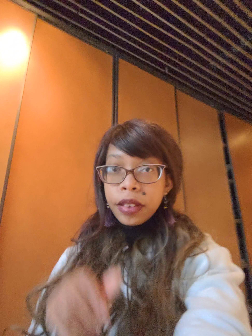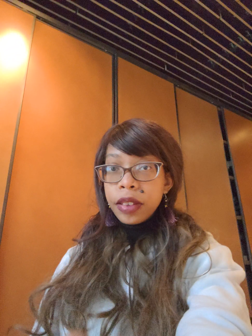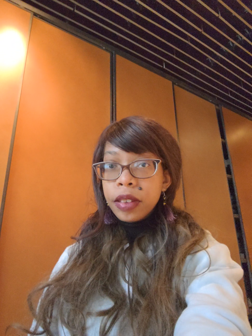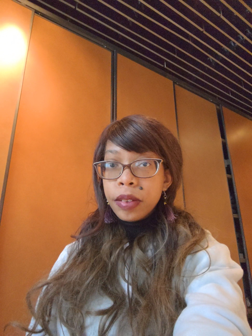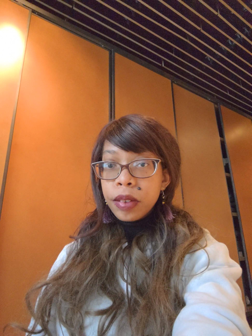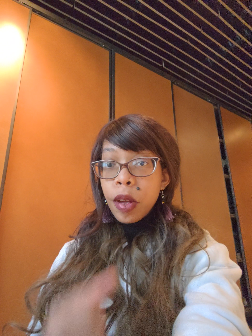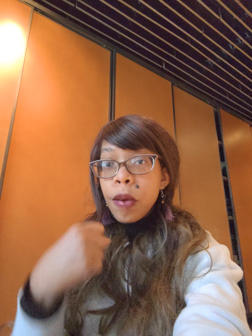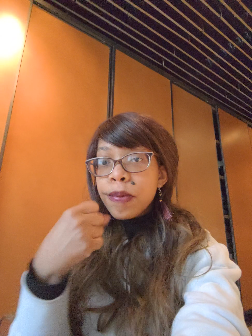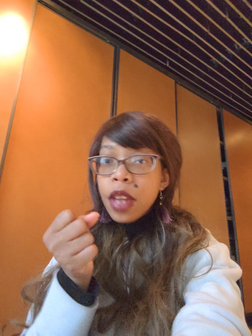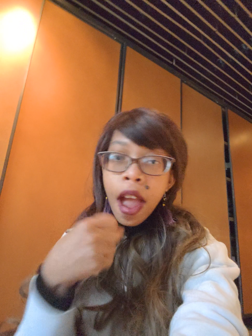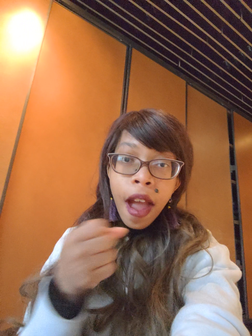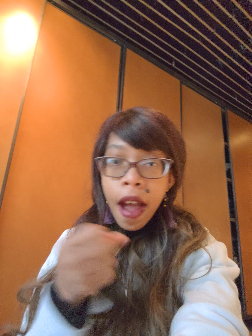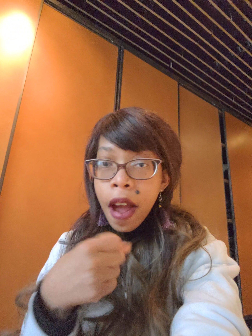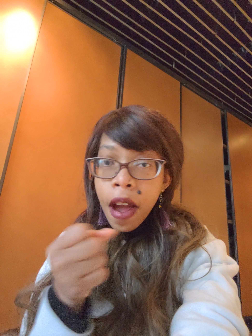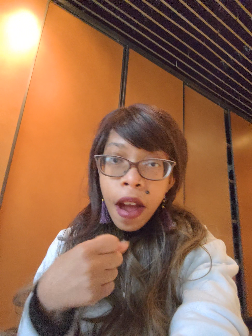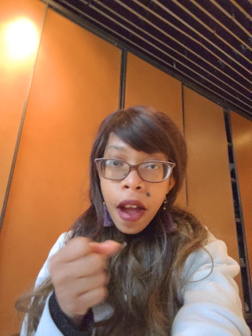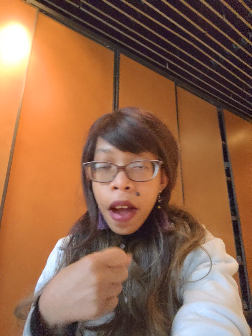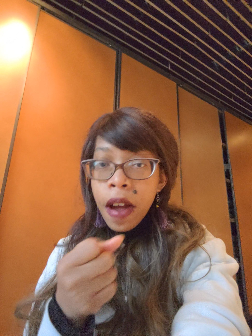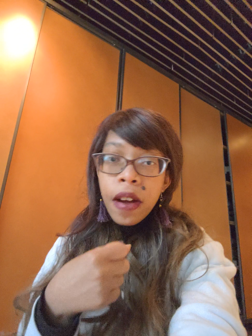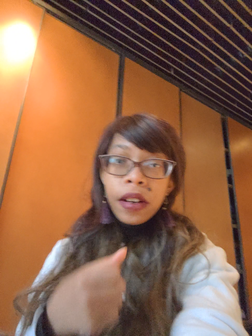make